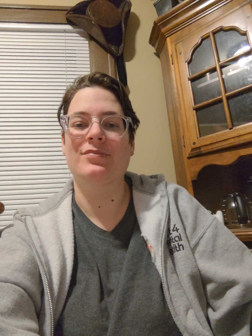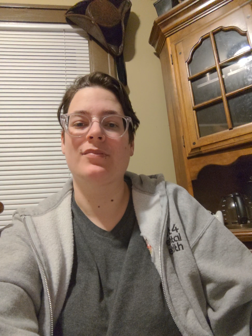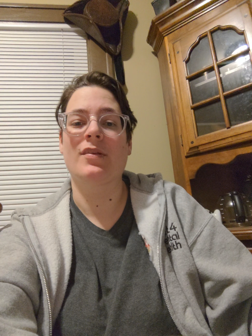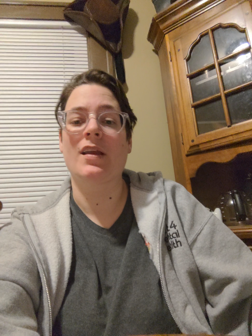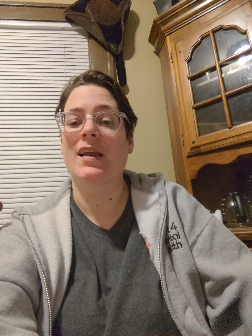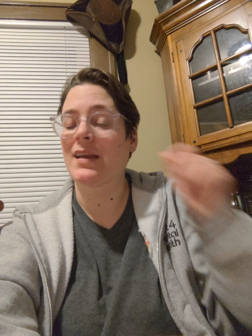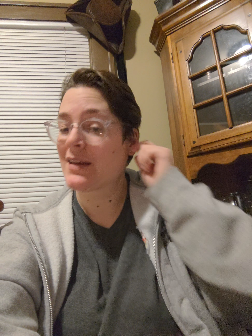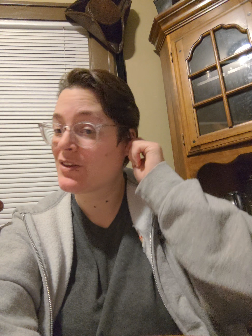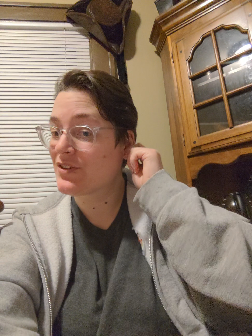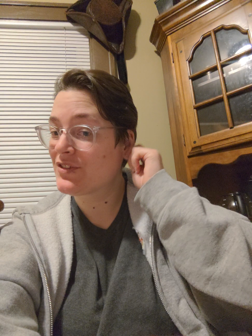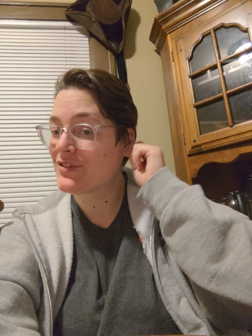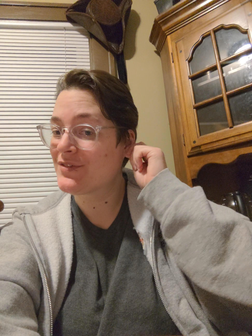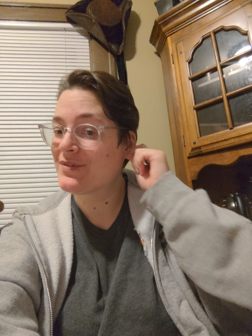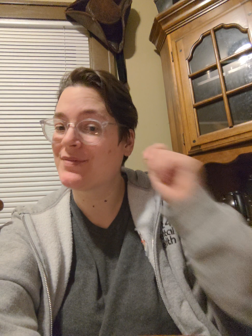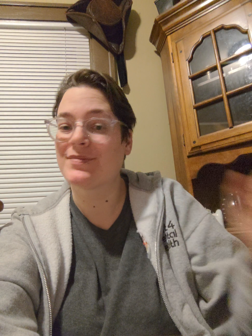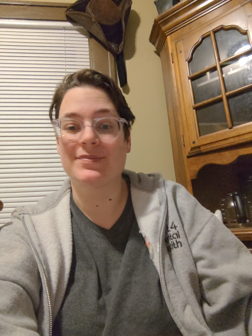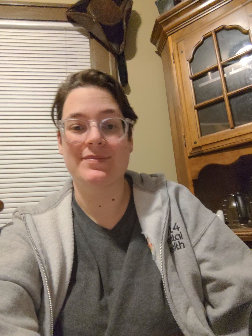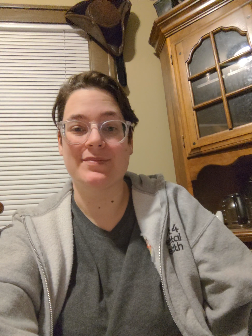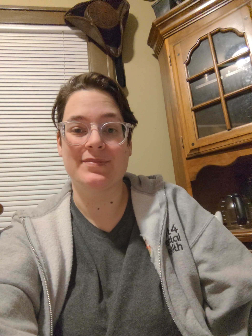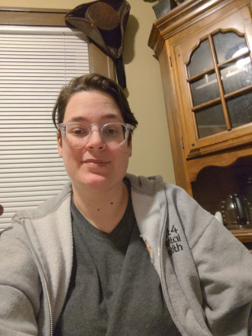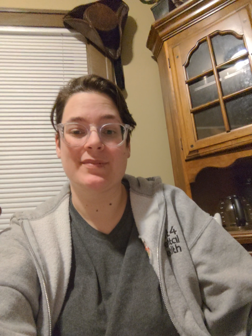ear